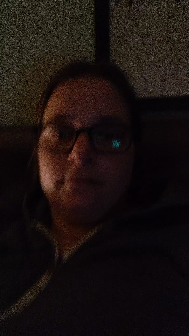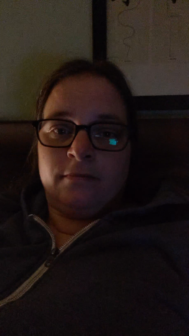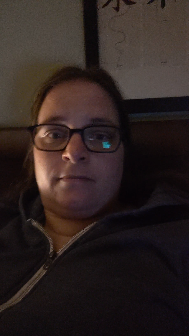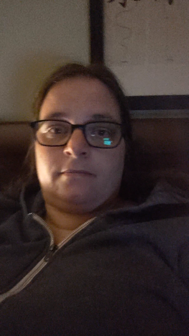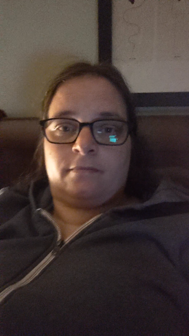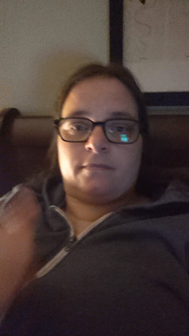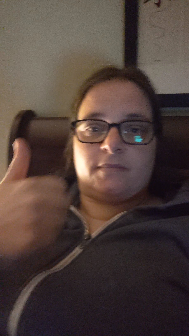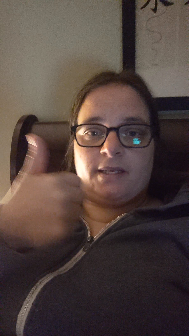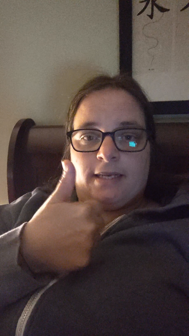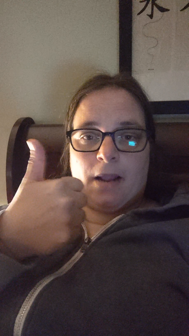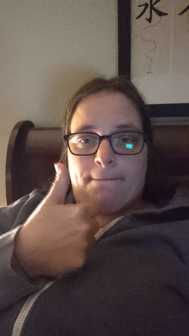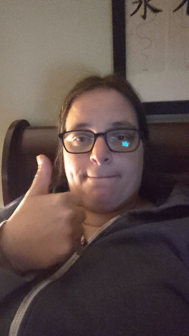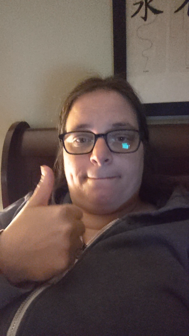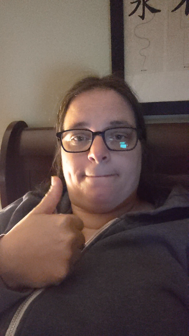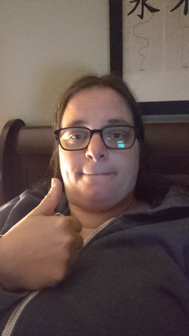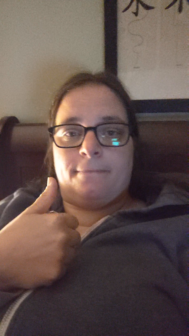game